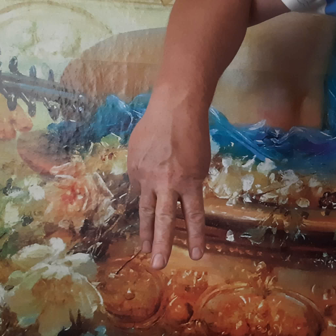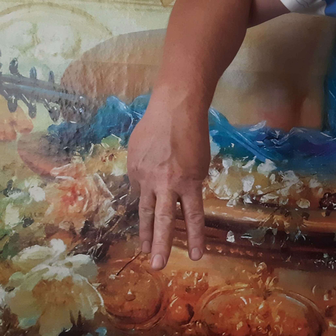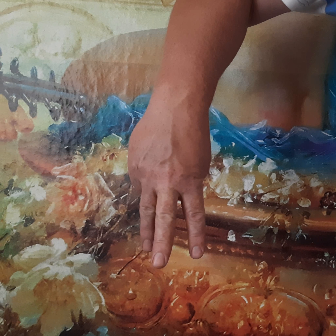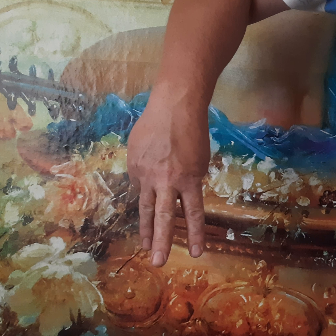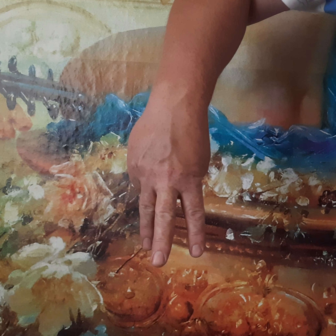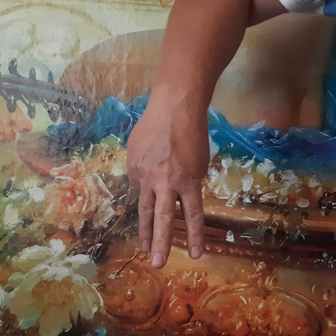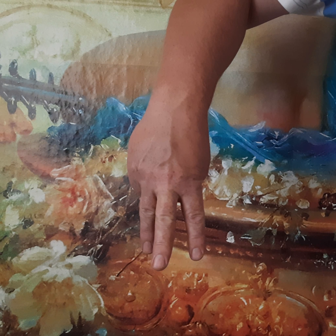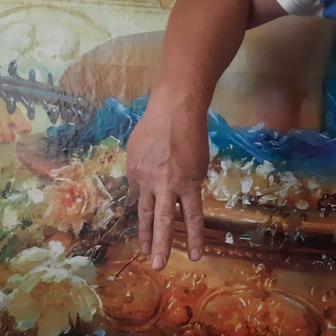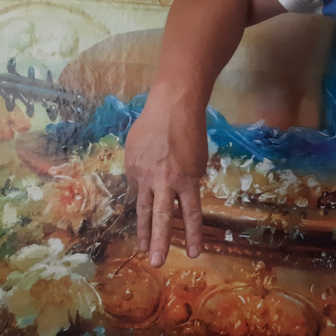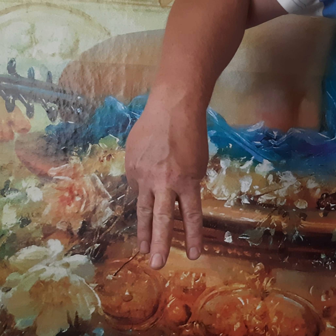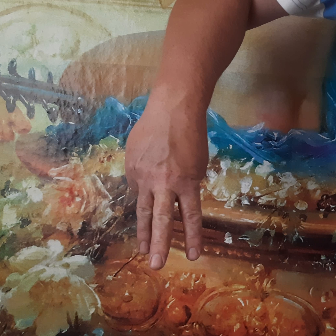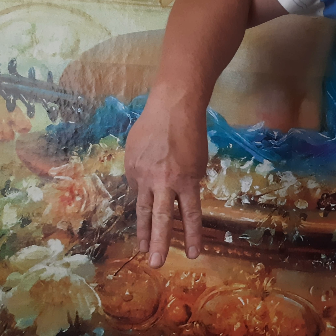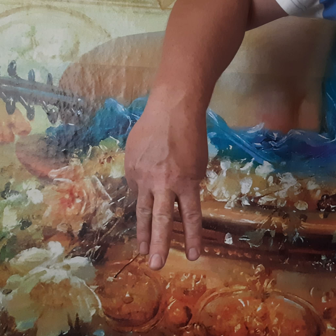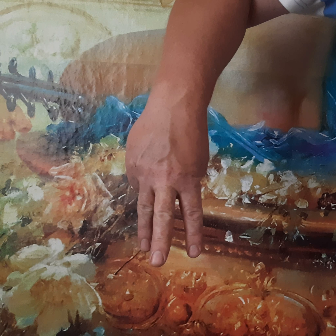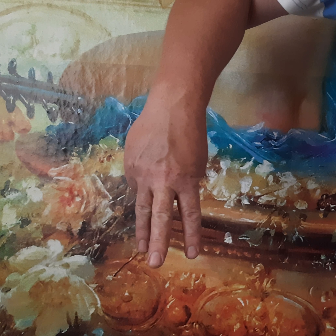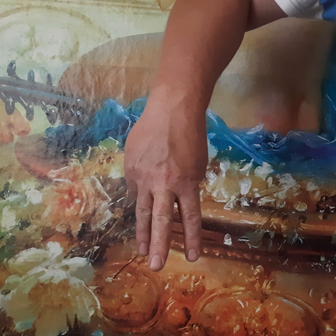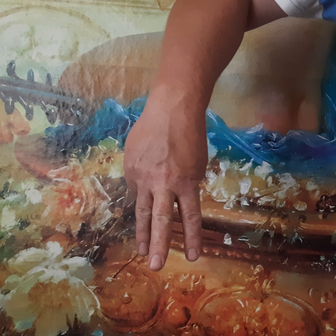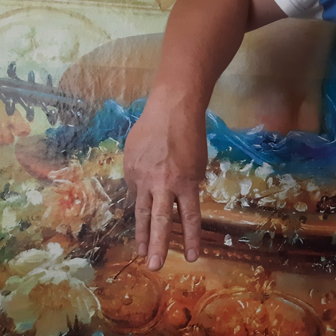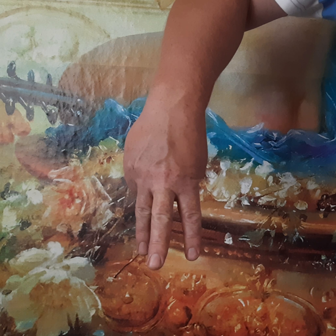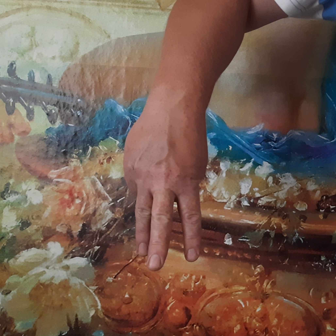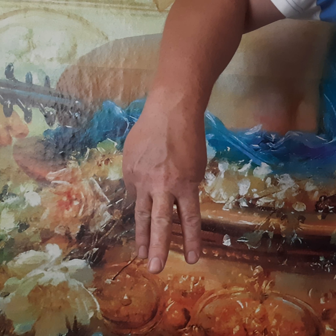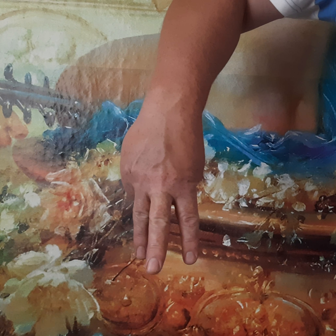М